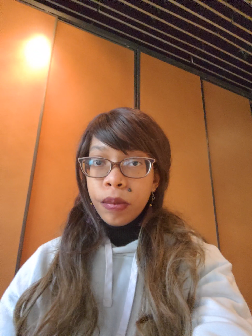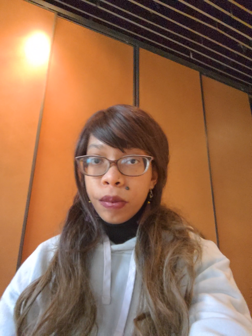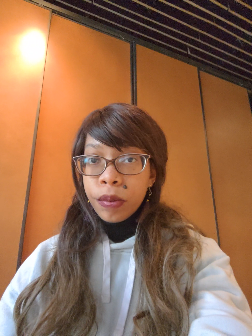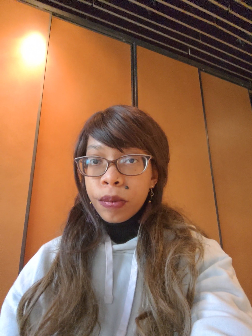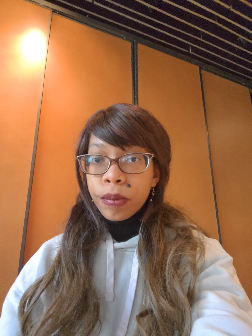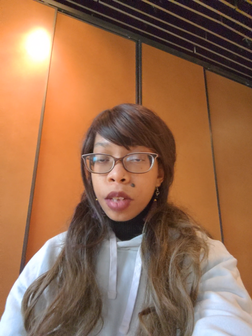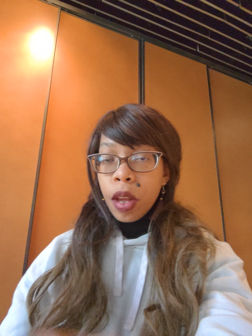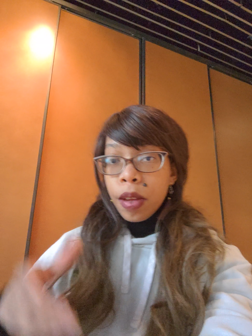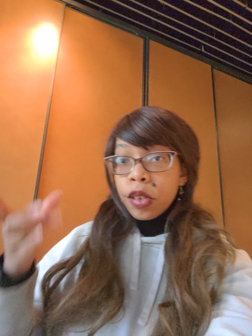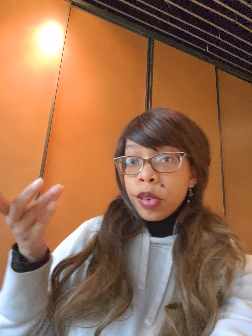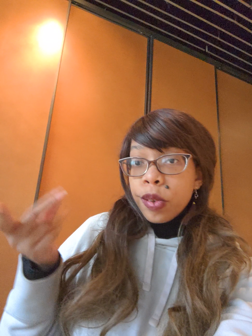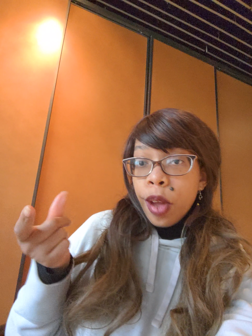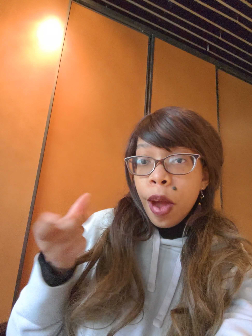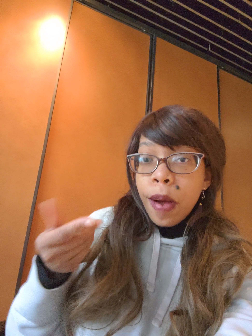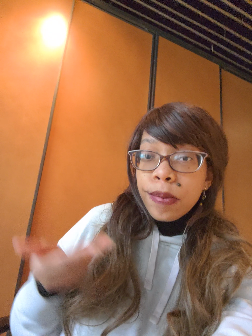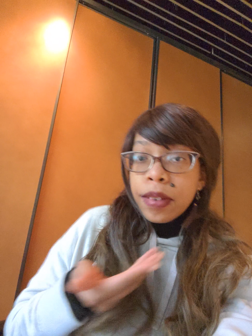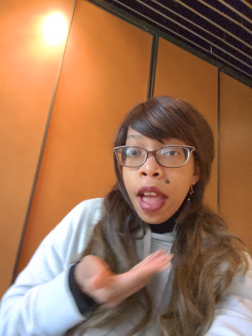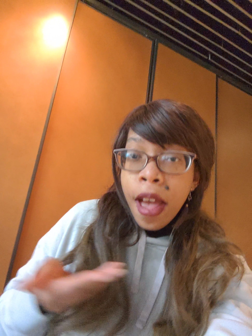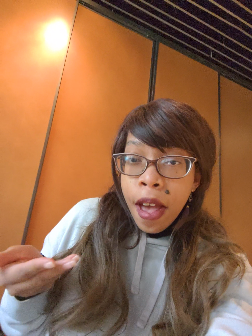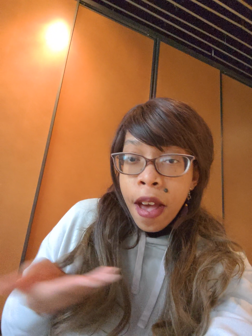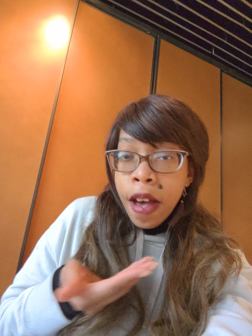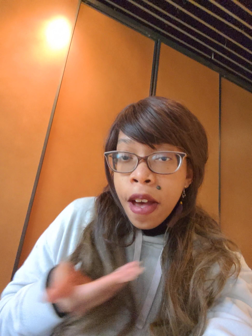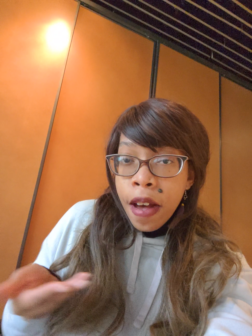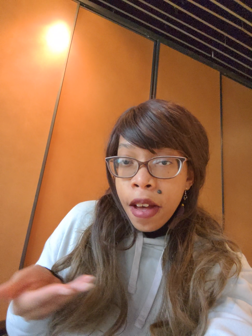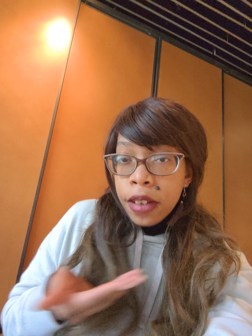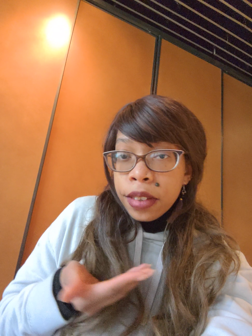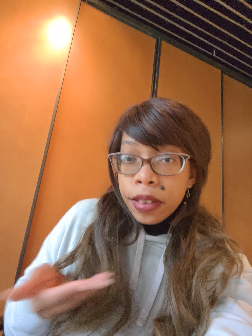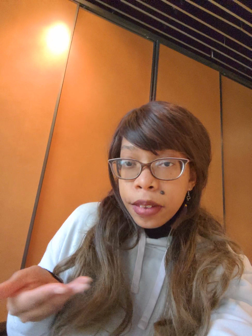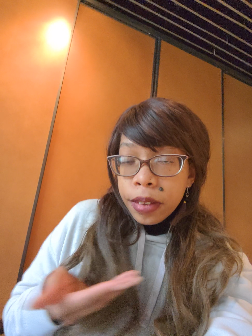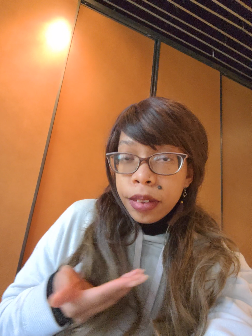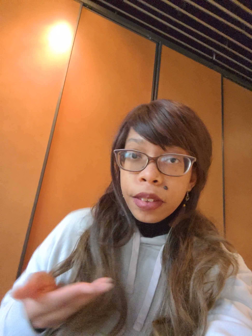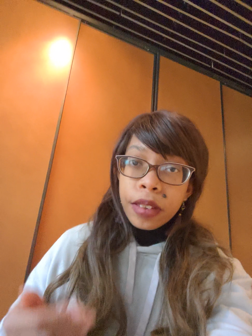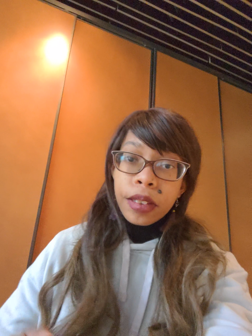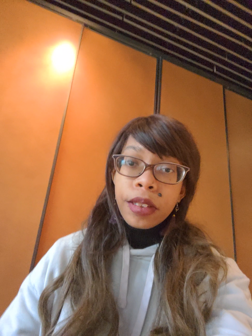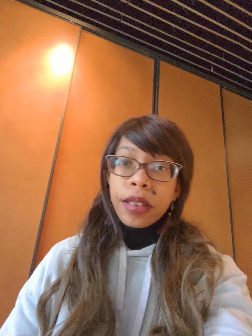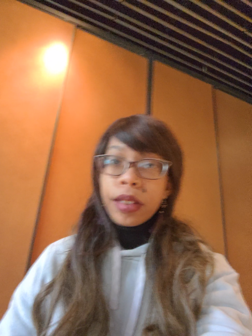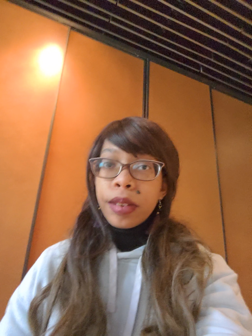puppy